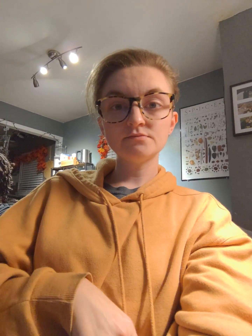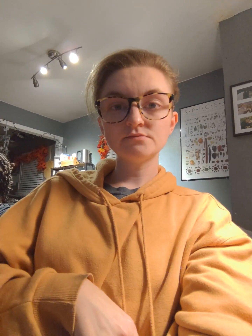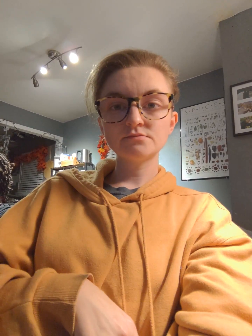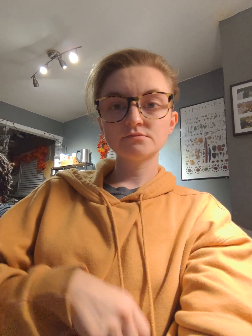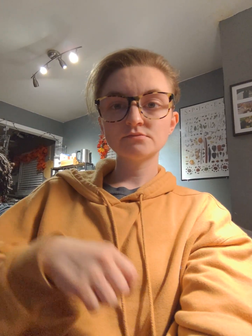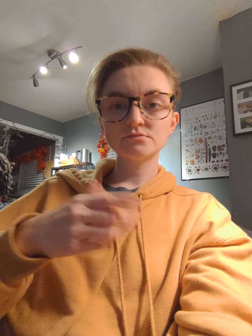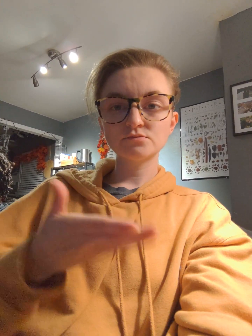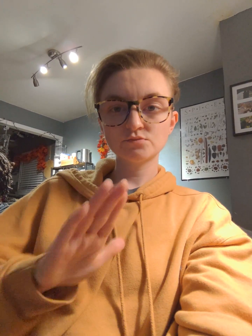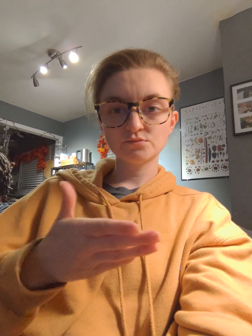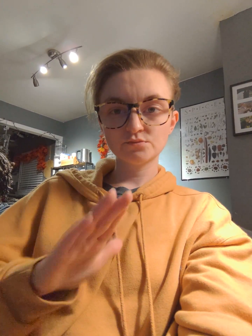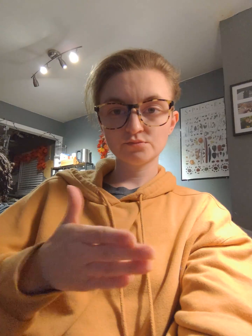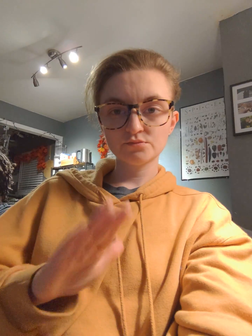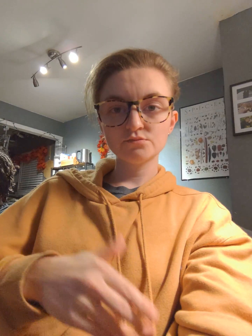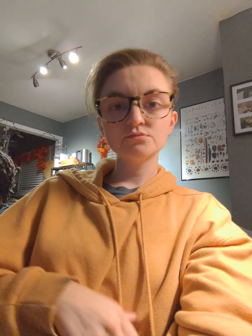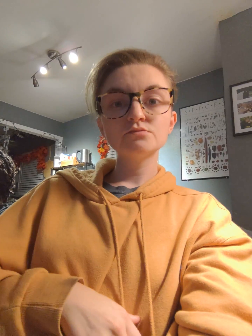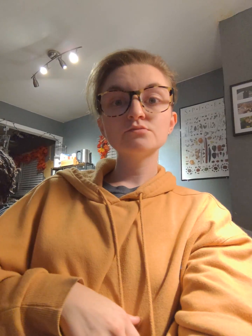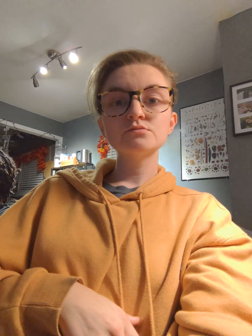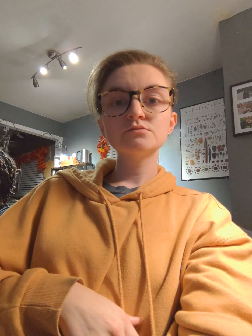cook